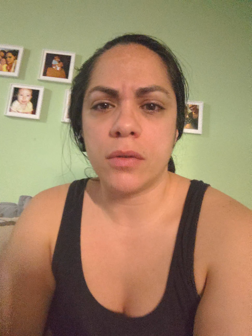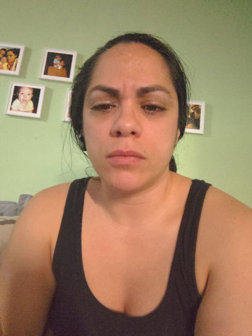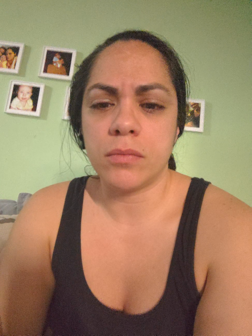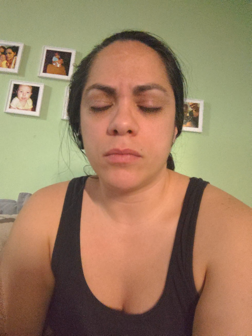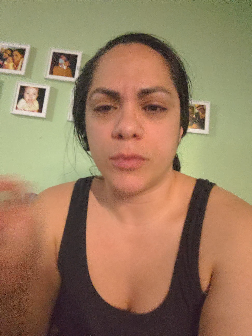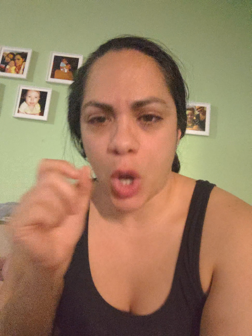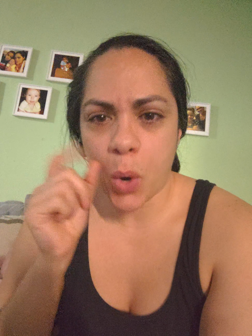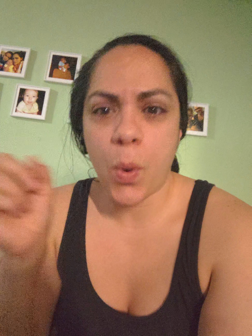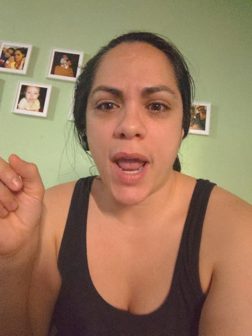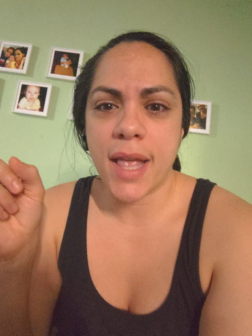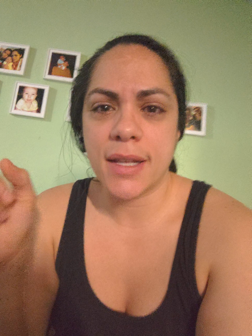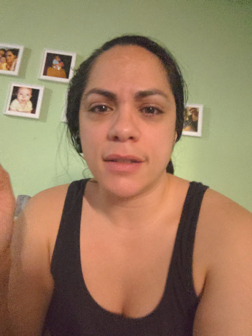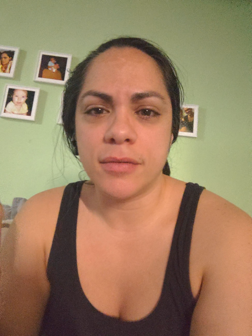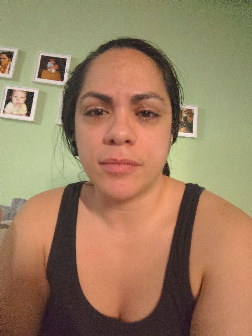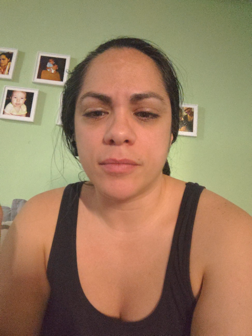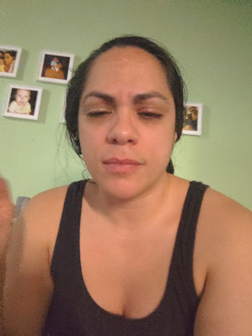awake